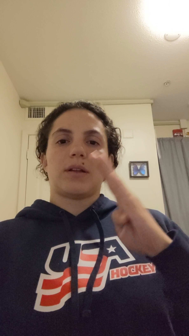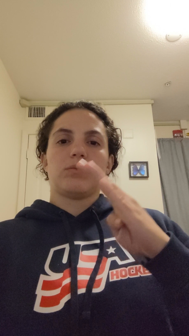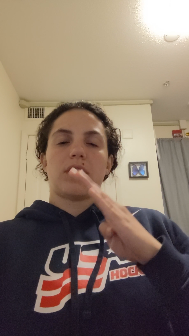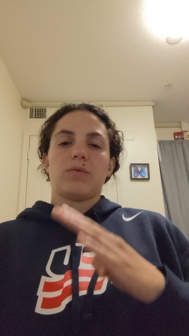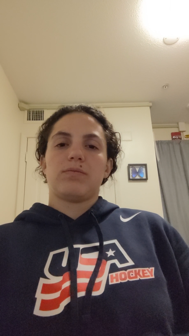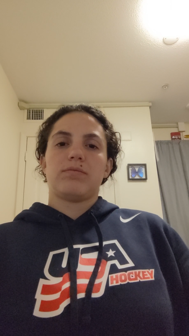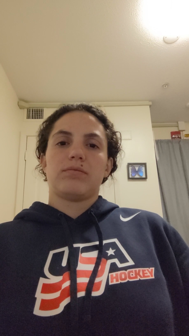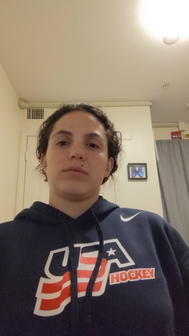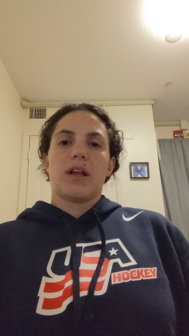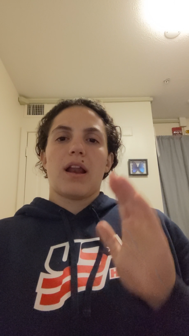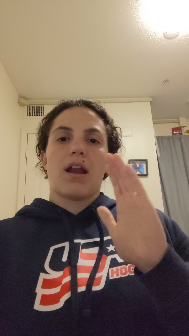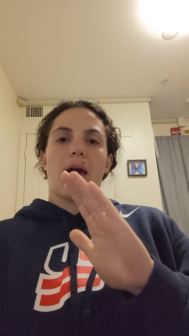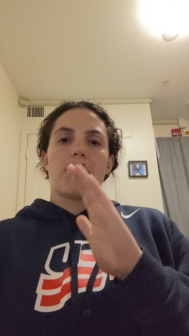clap